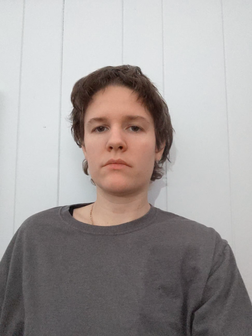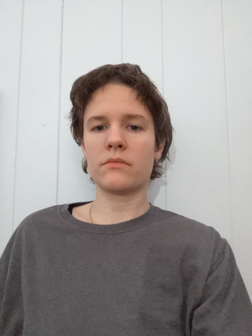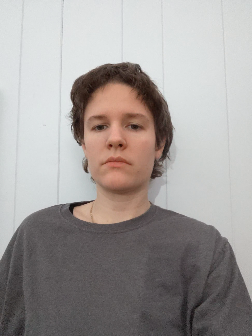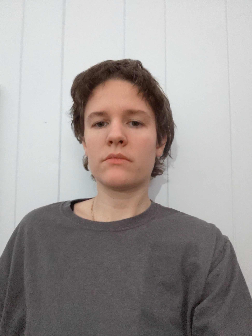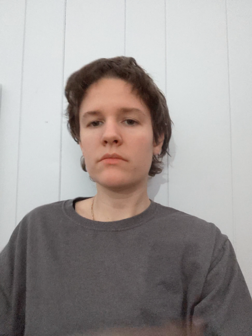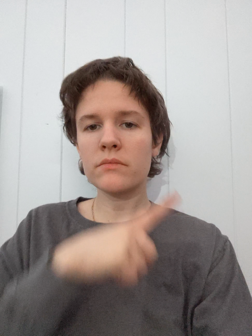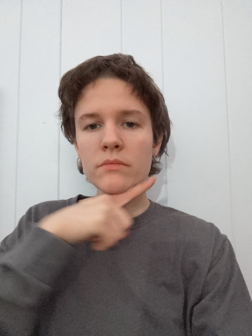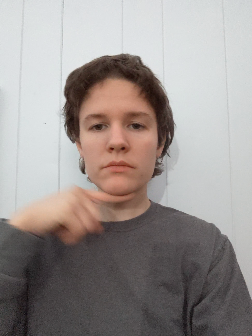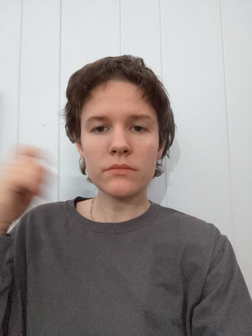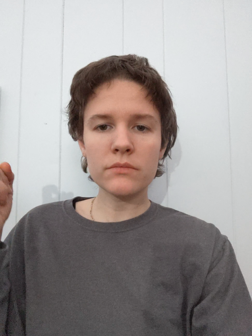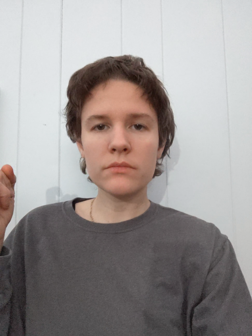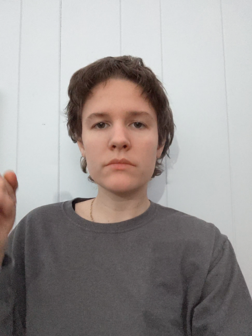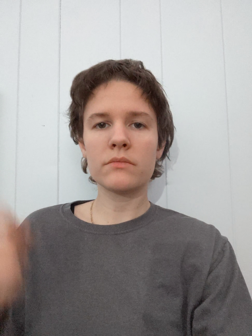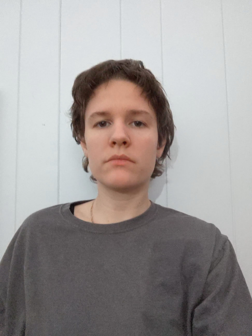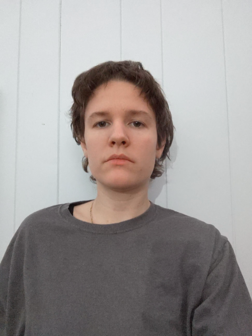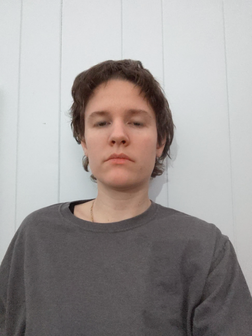dry